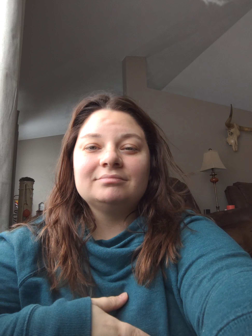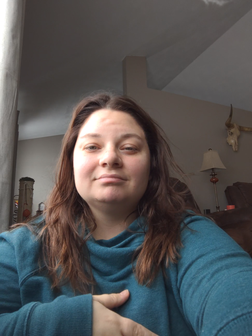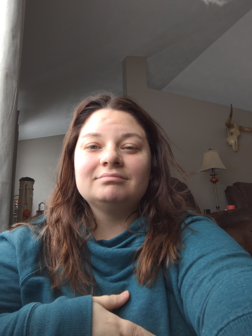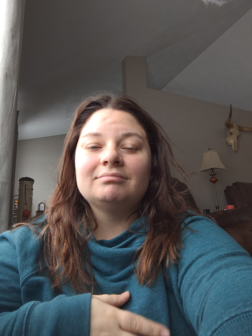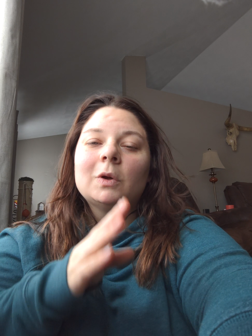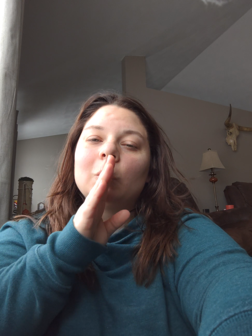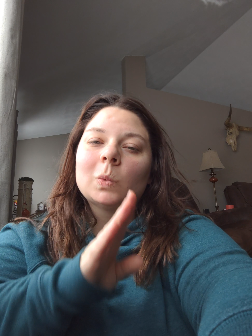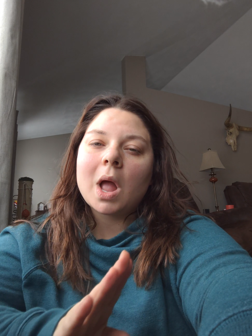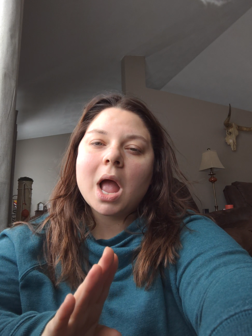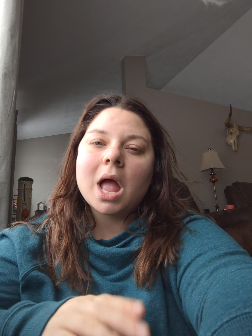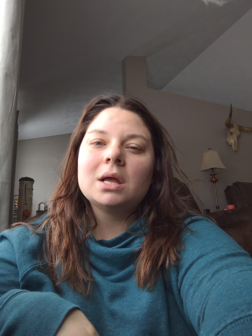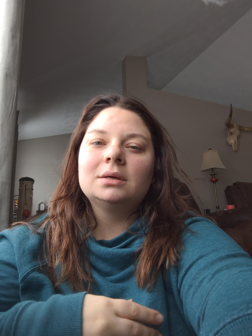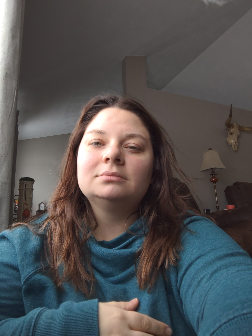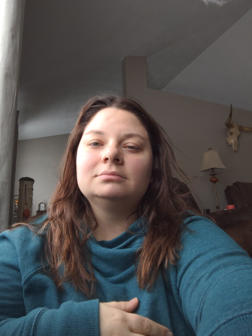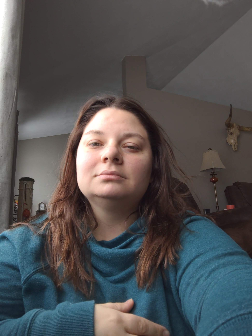quiet